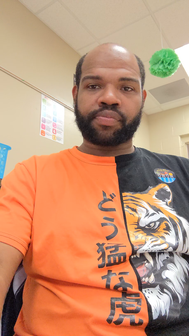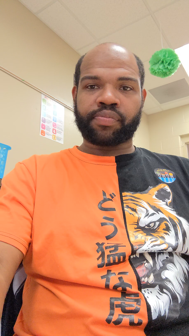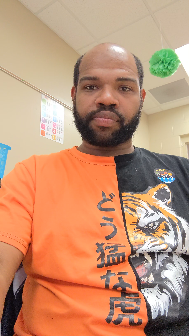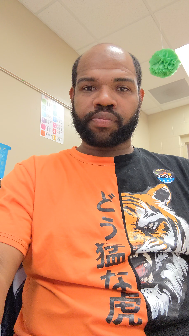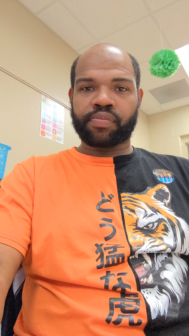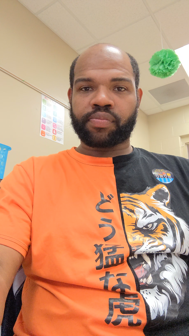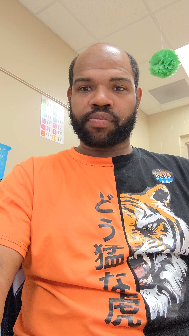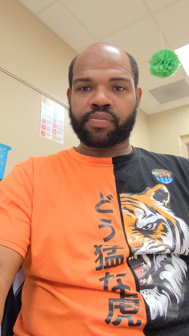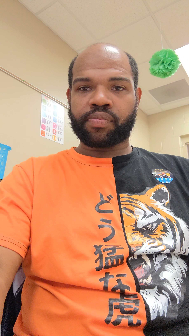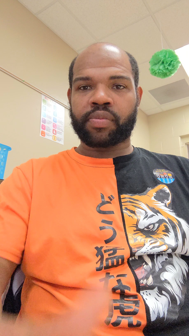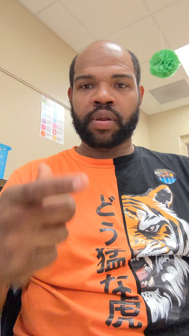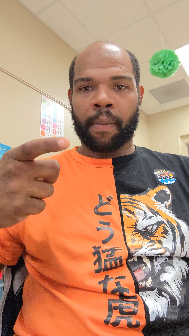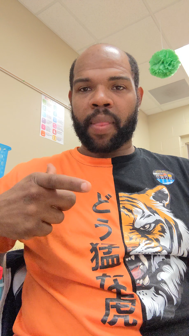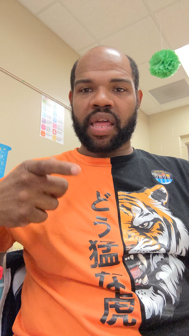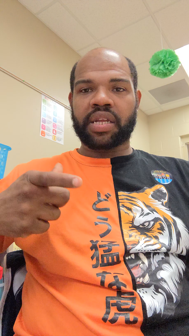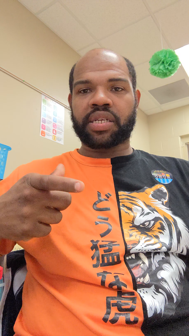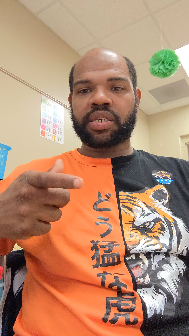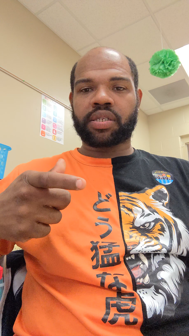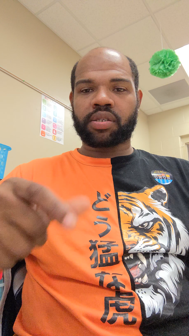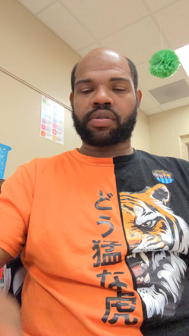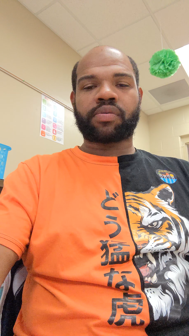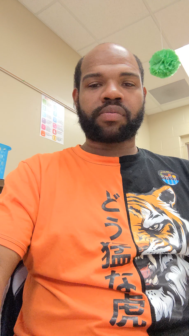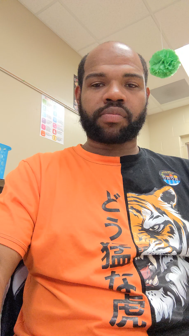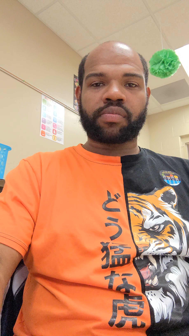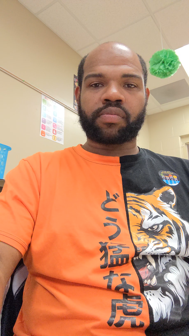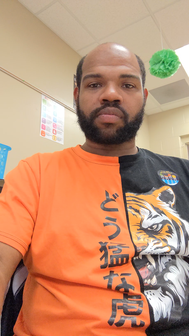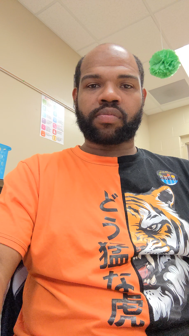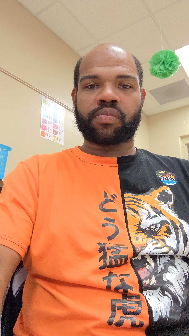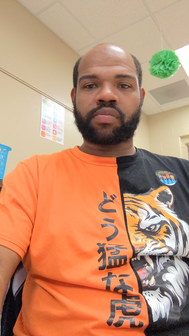plate